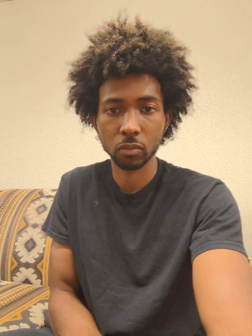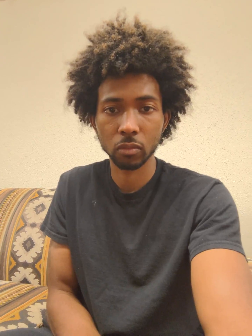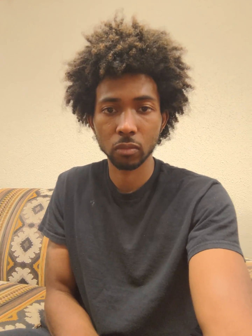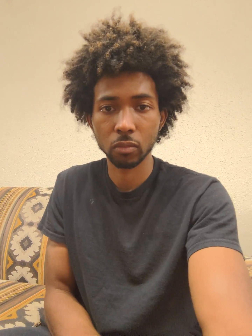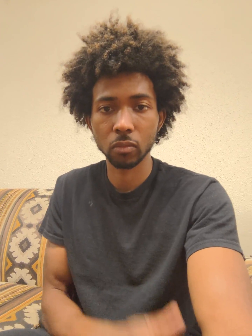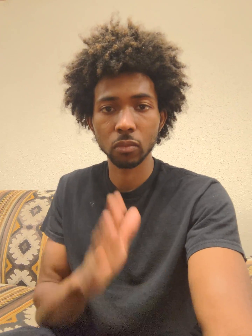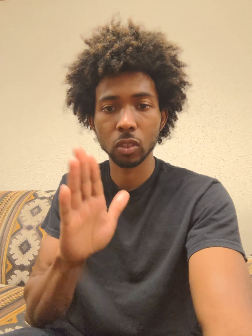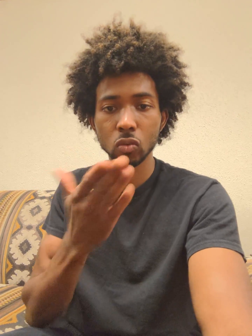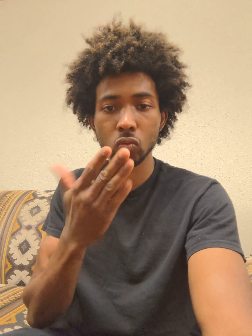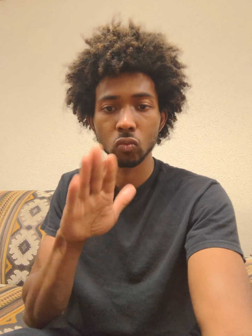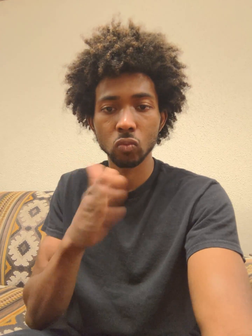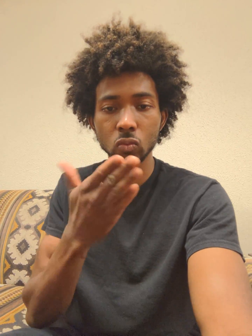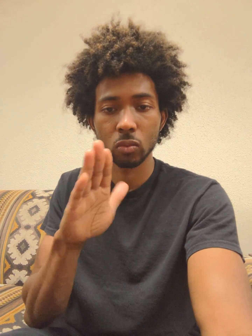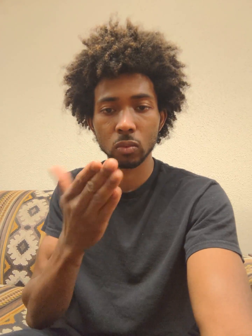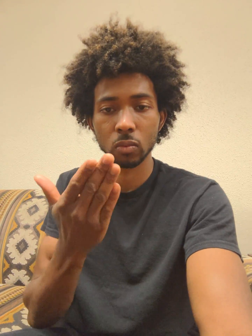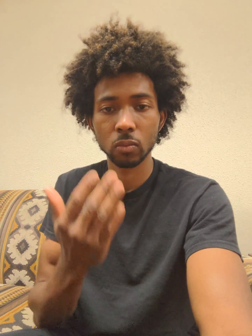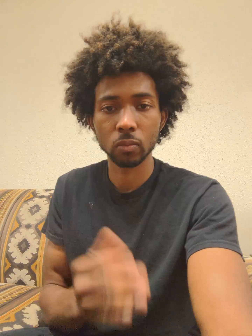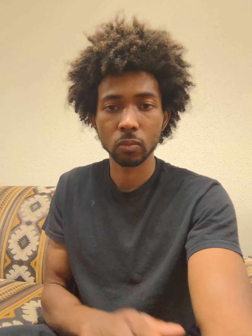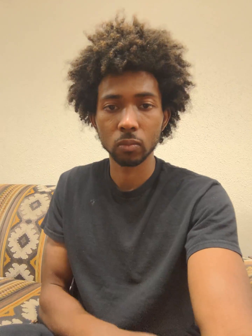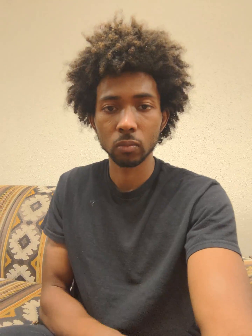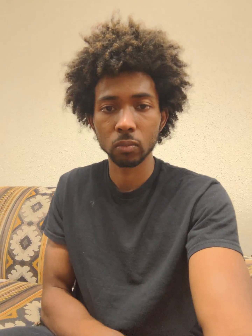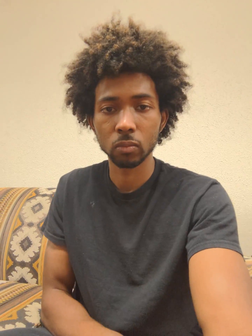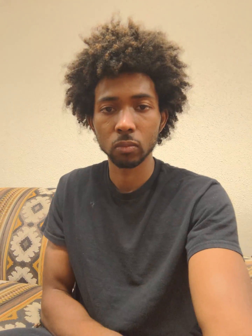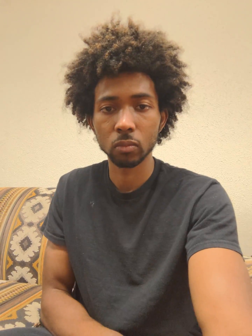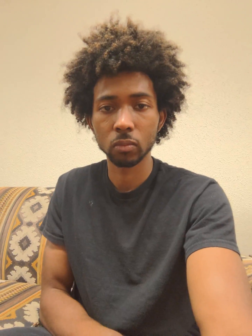share